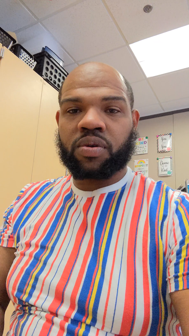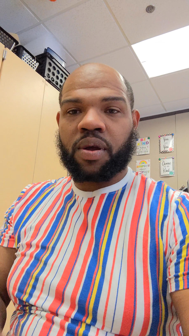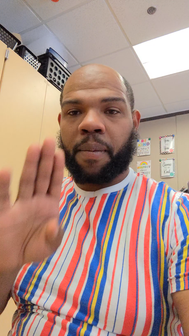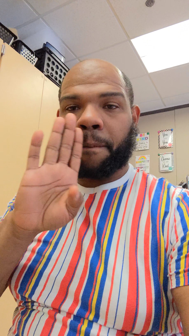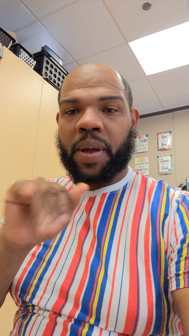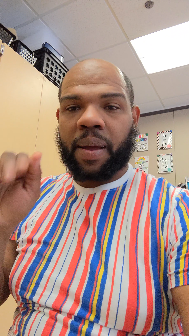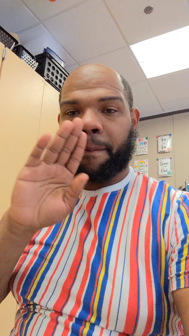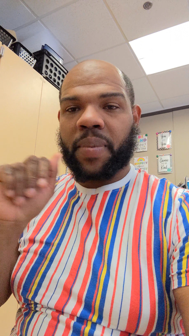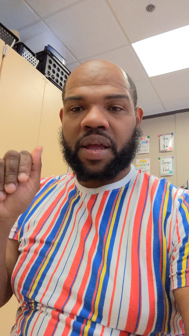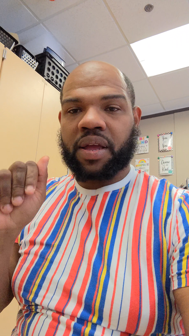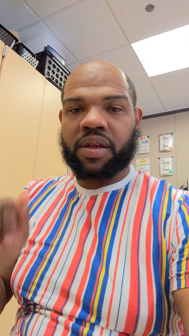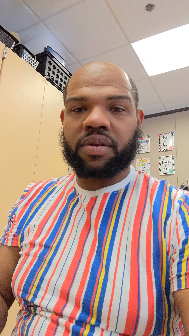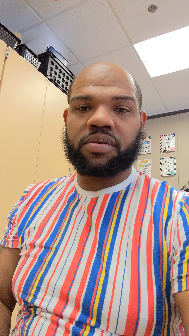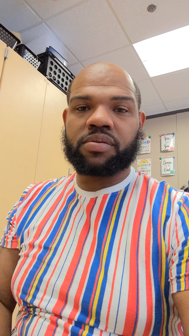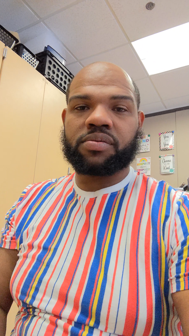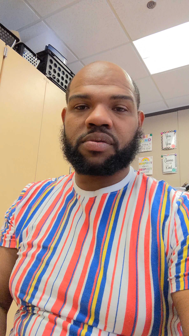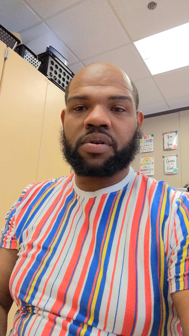baa baa